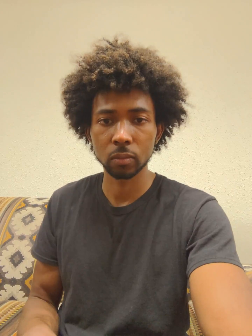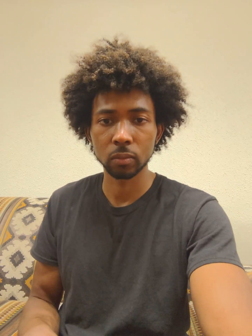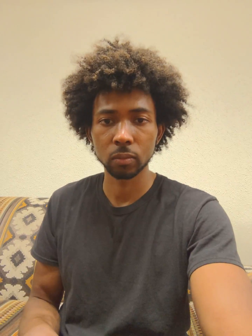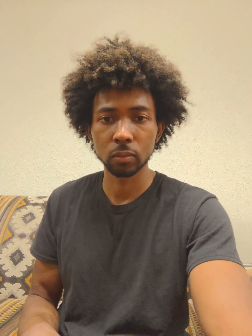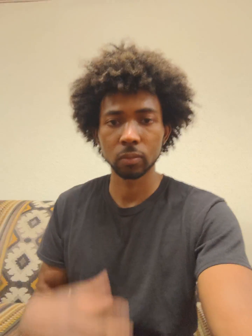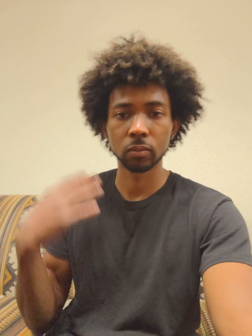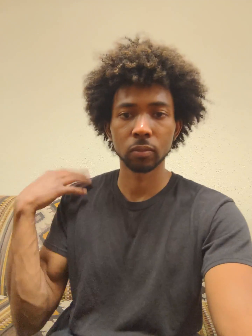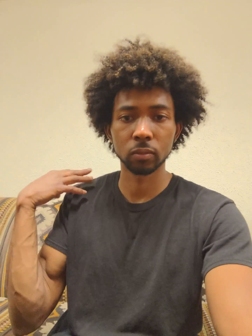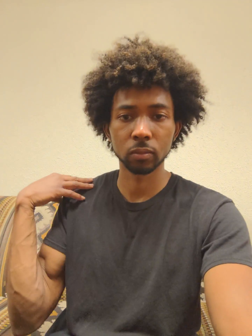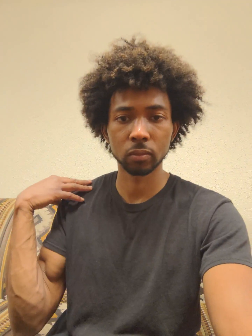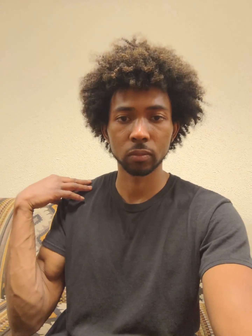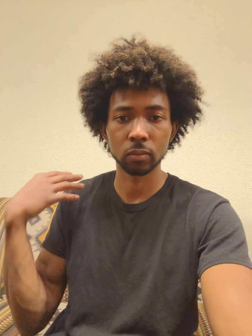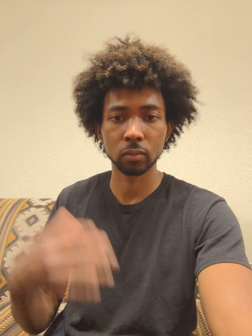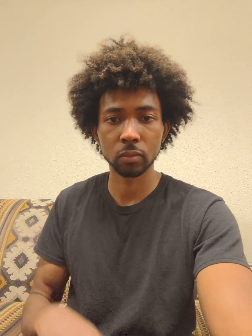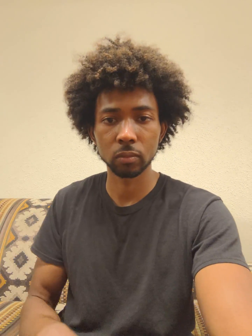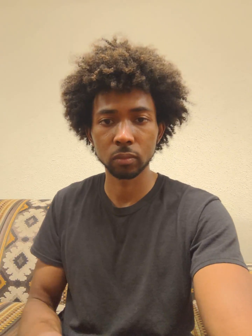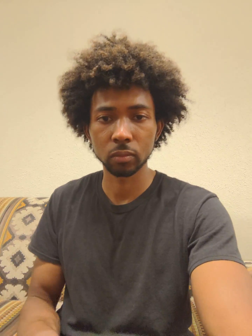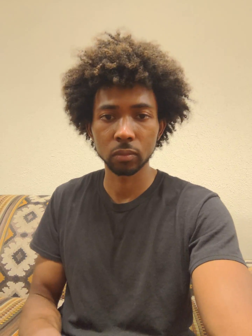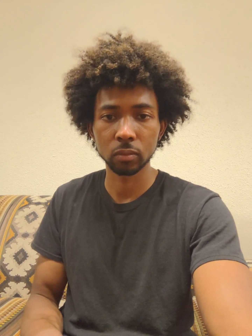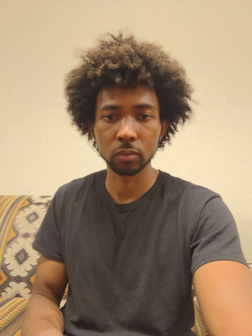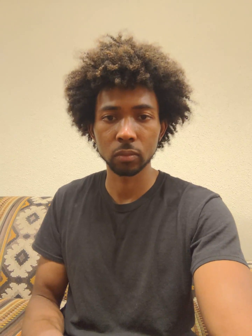shoulder